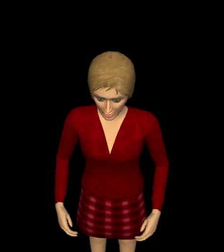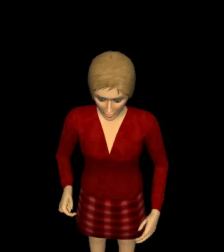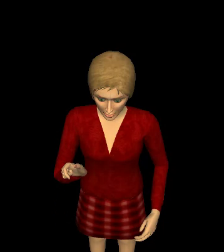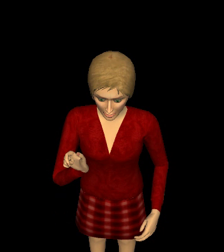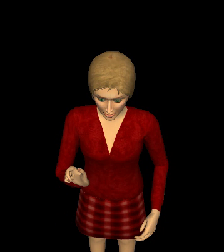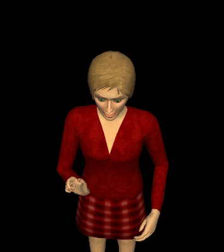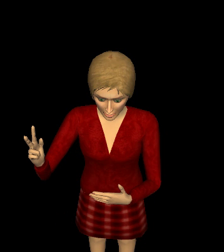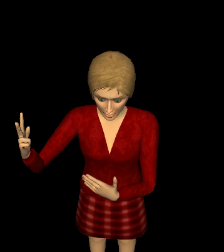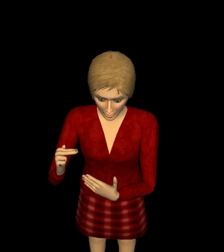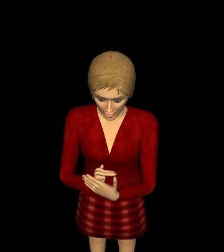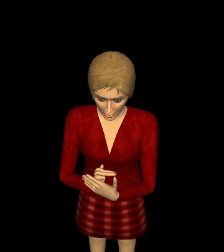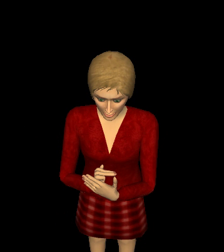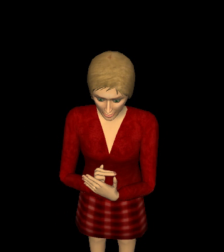فنان